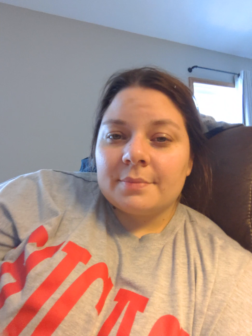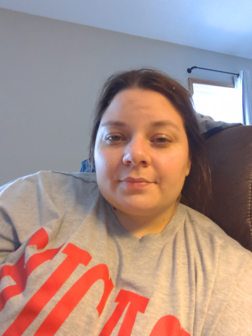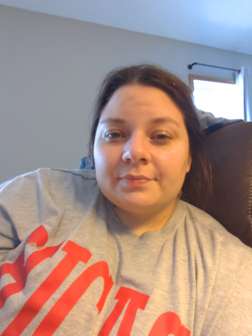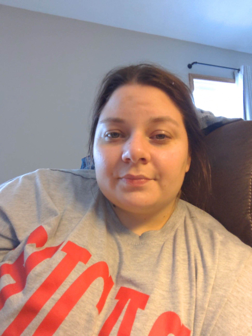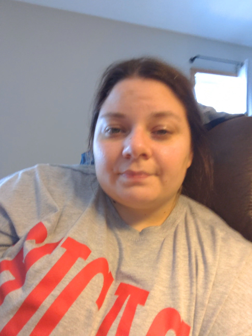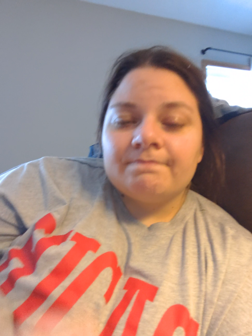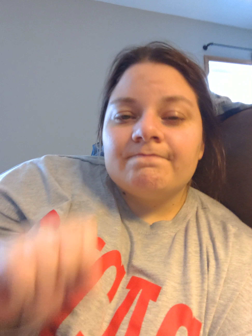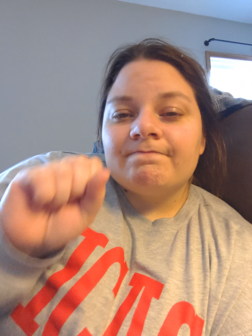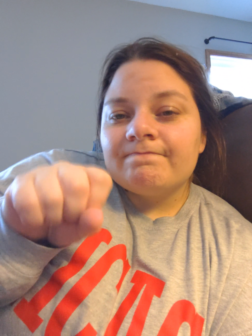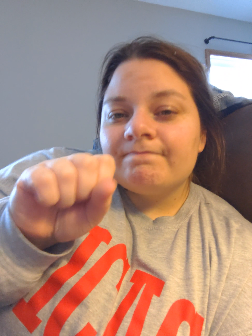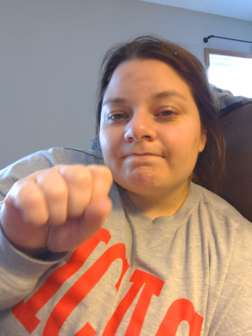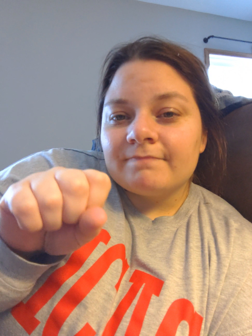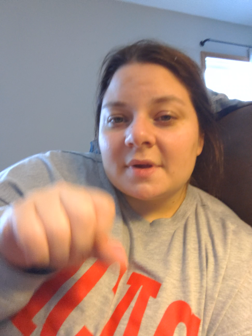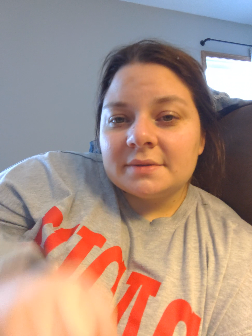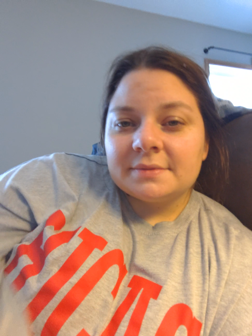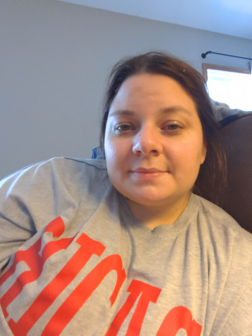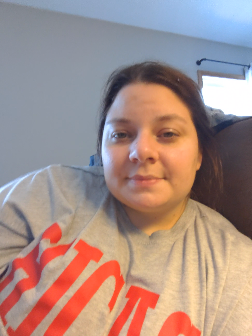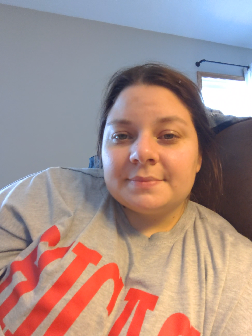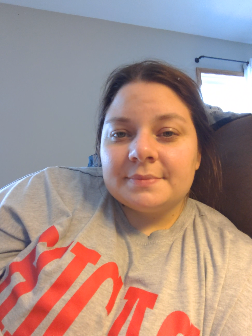yes